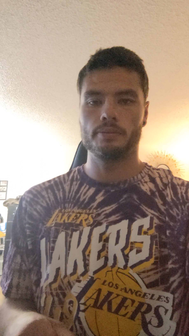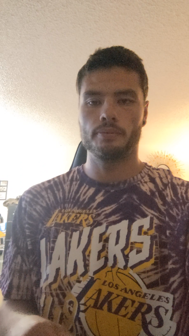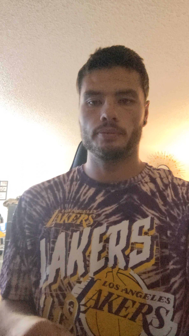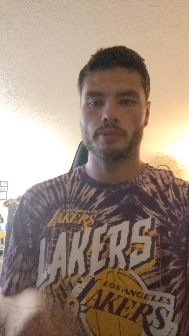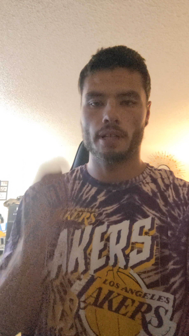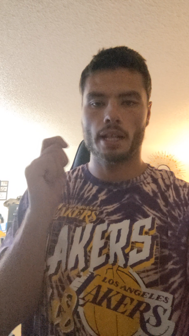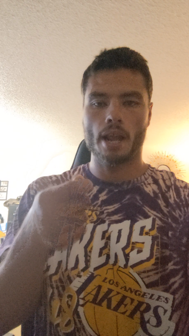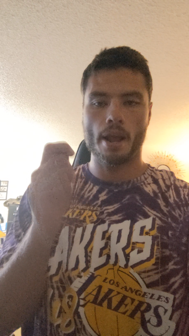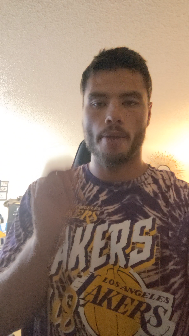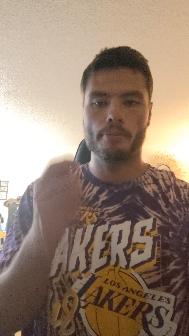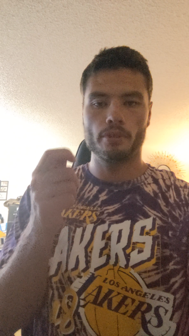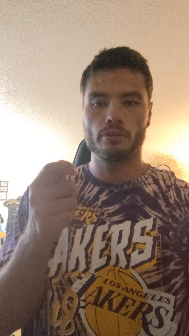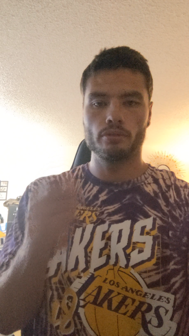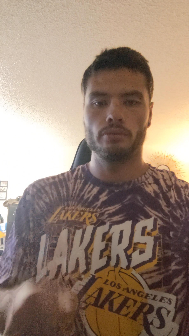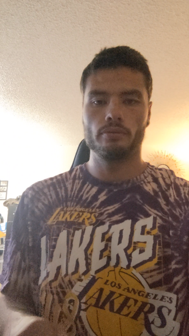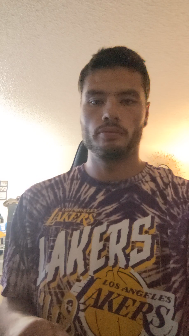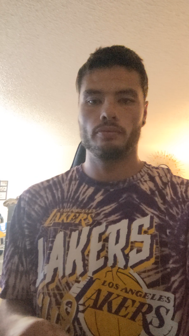hammer